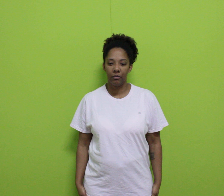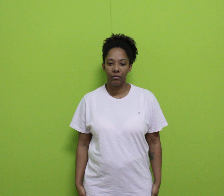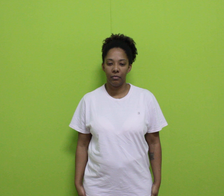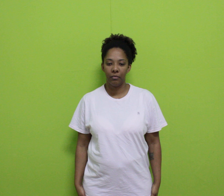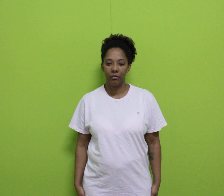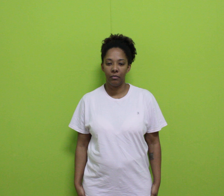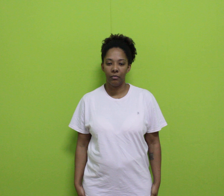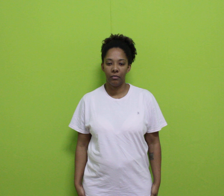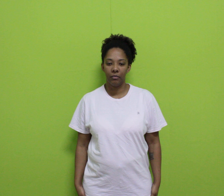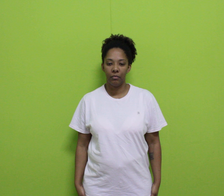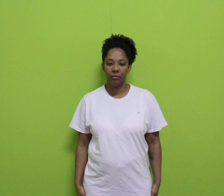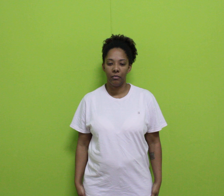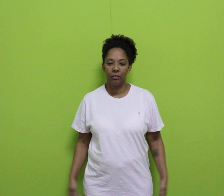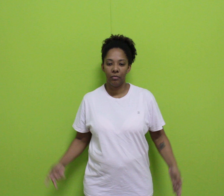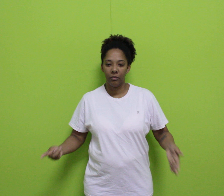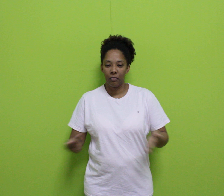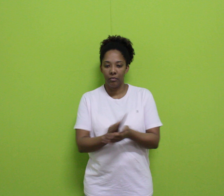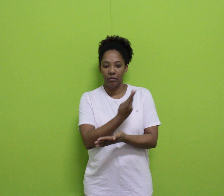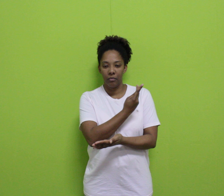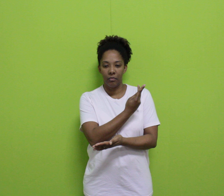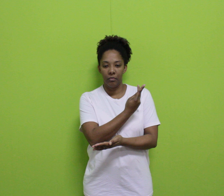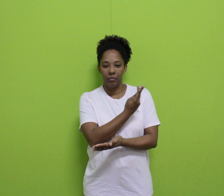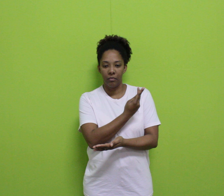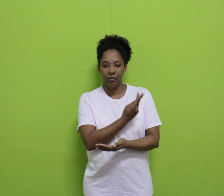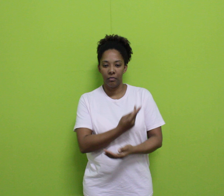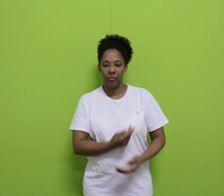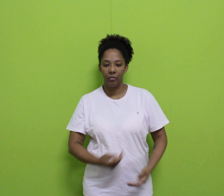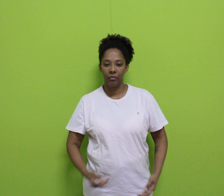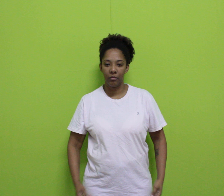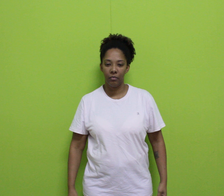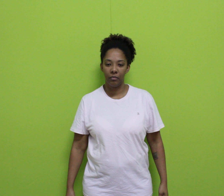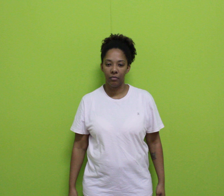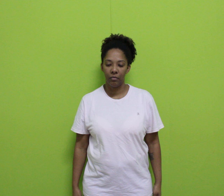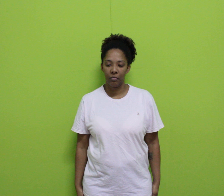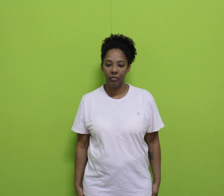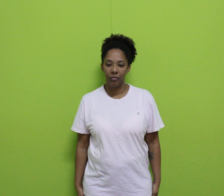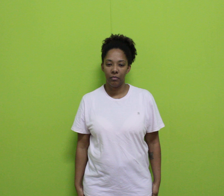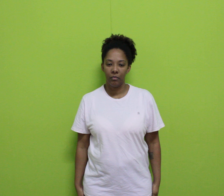acontecer